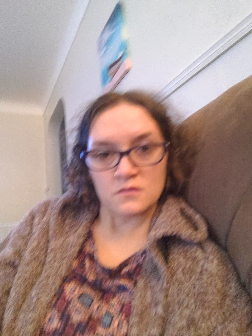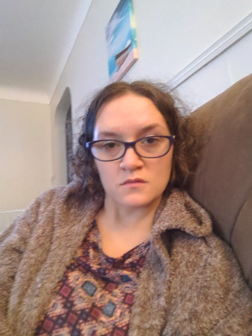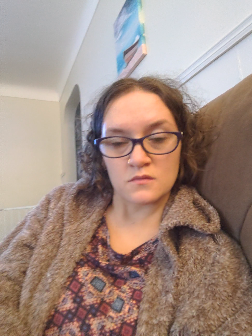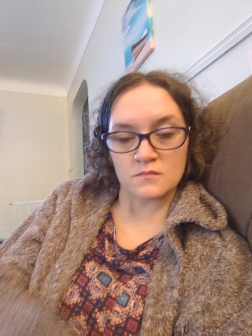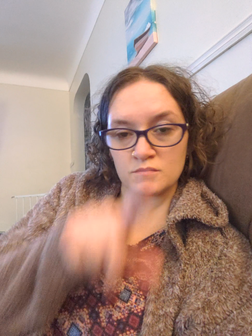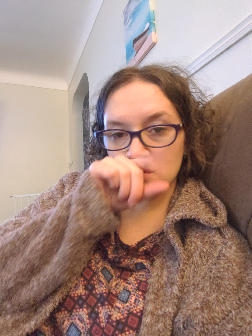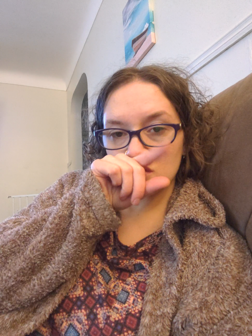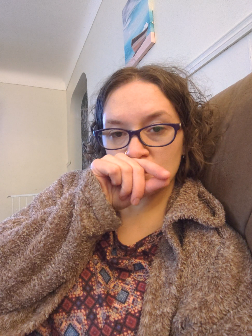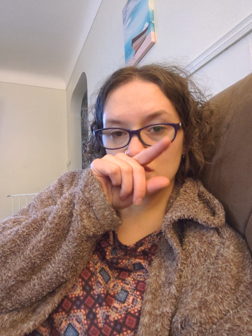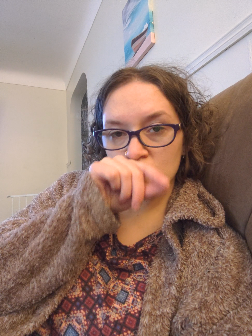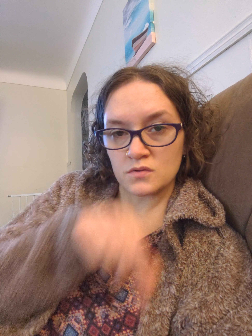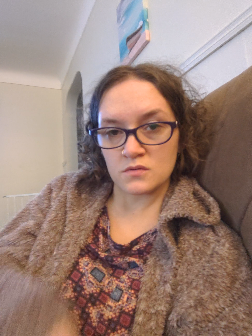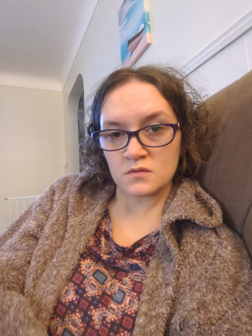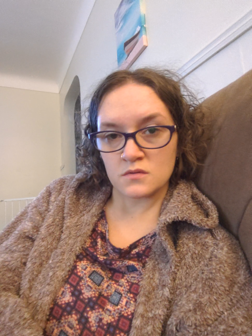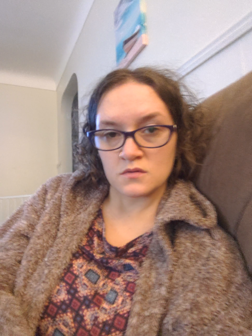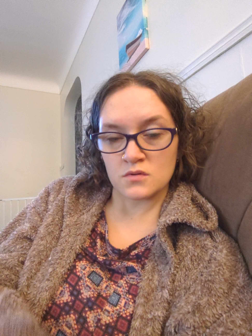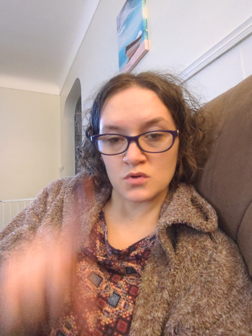bird